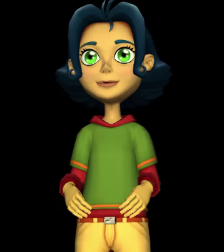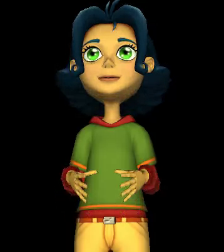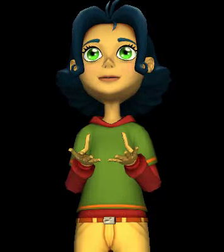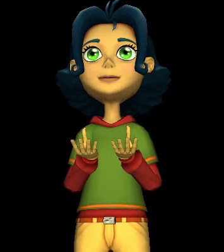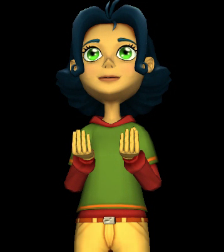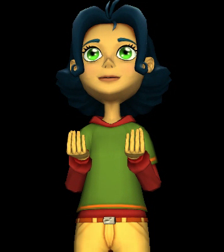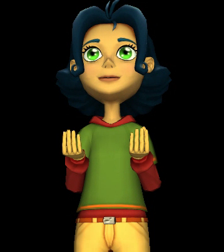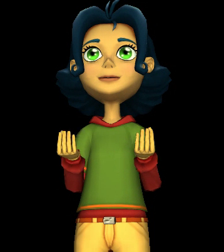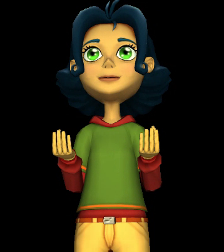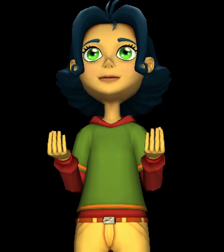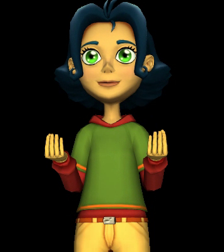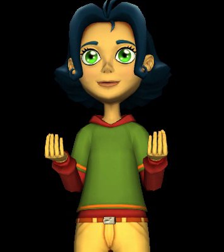كثيرا